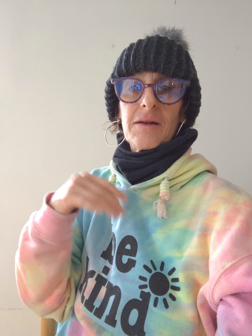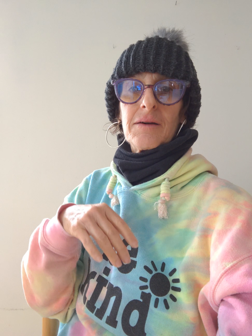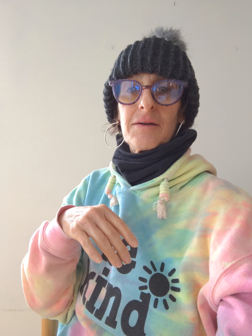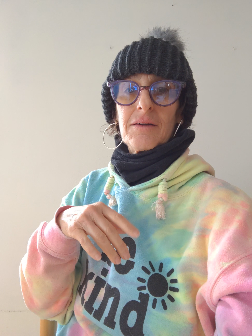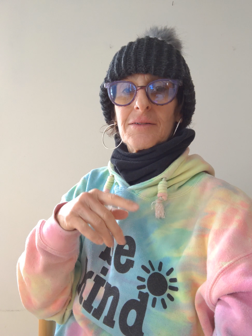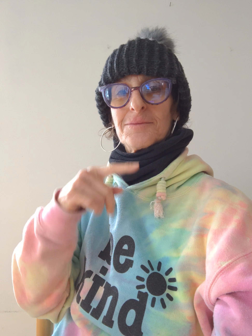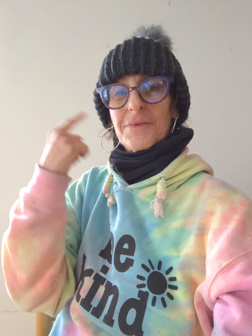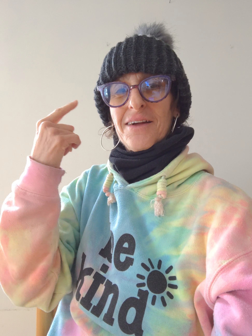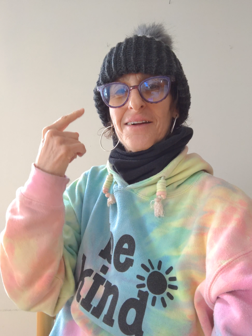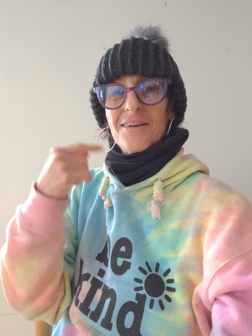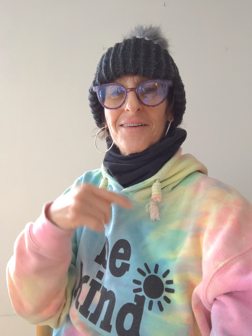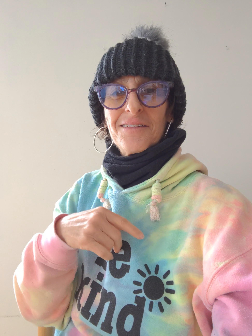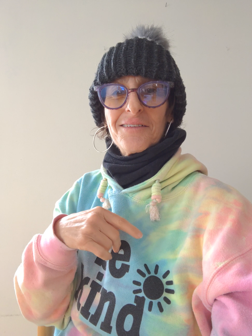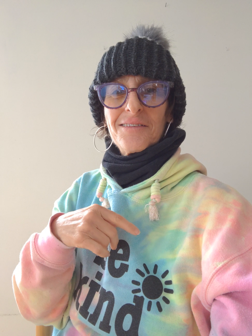smile